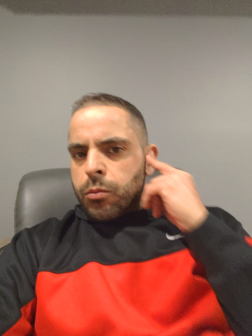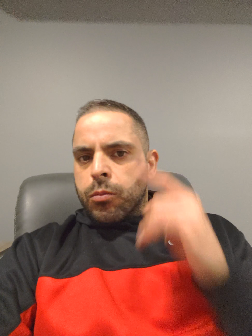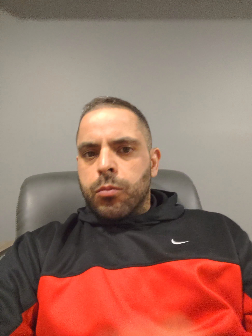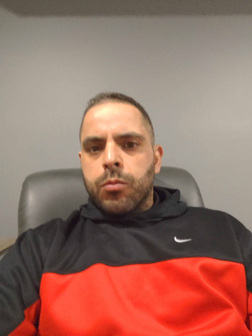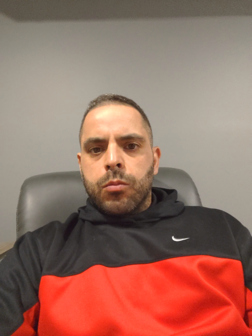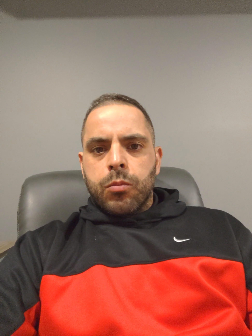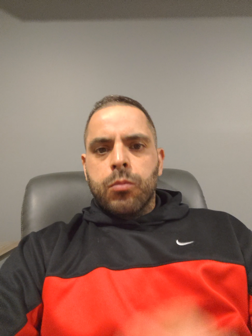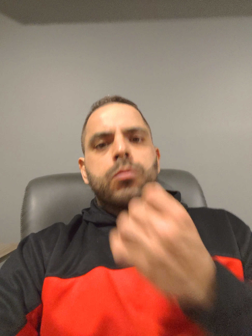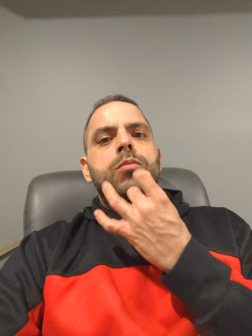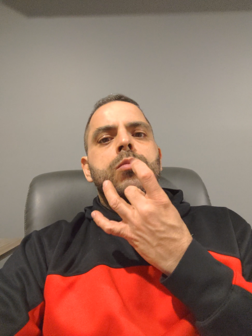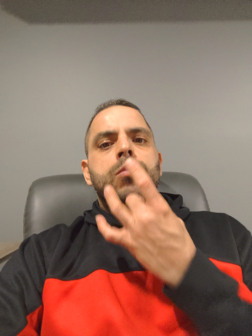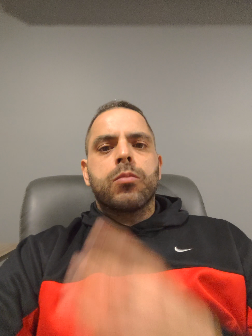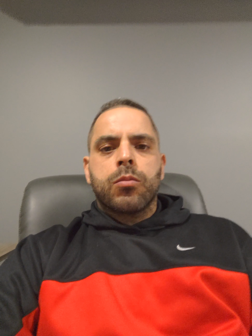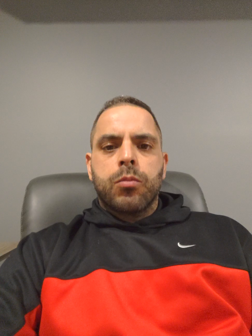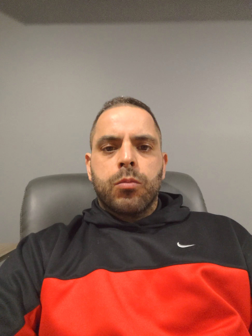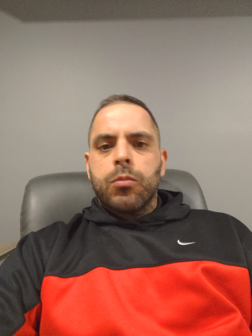lamp